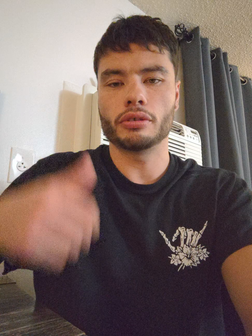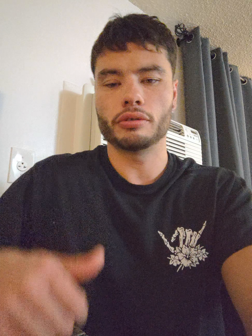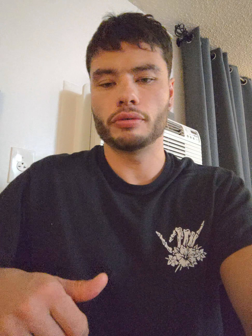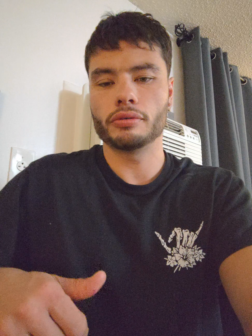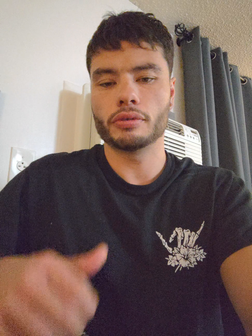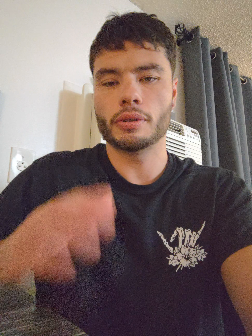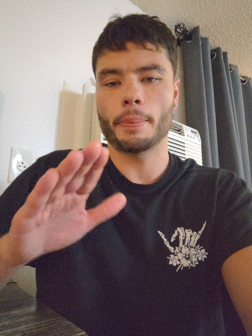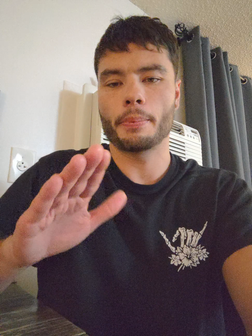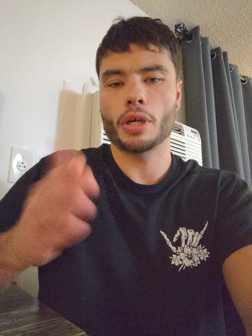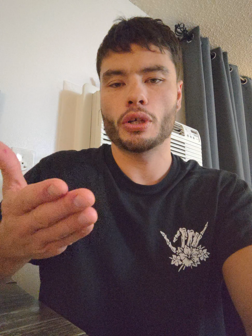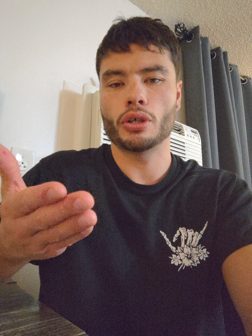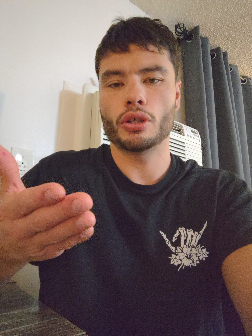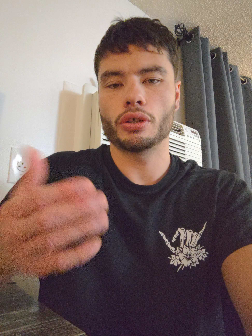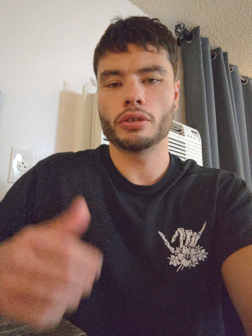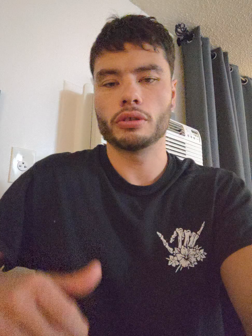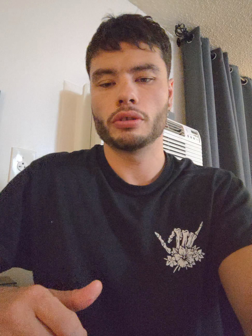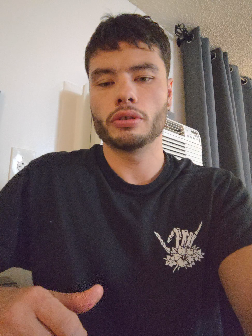book